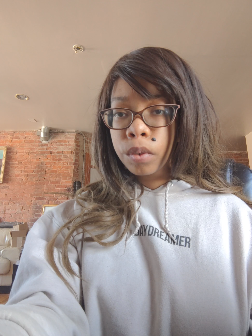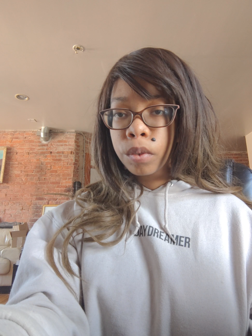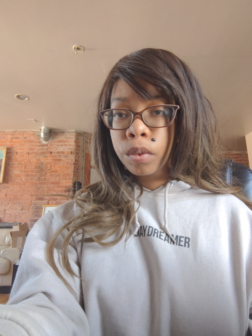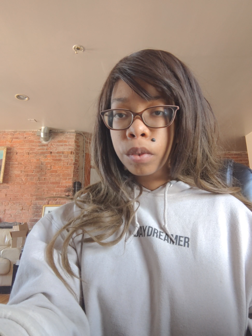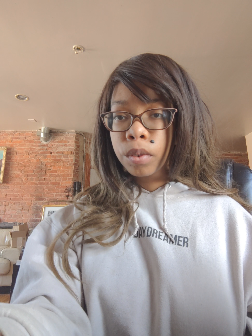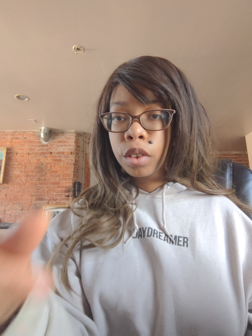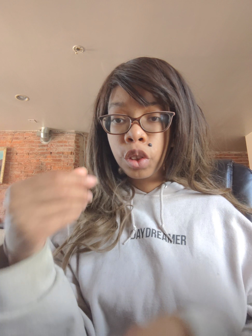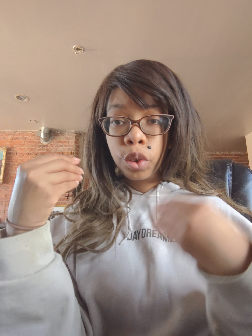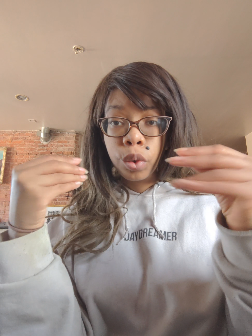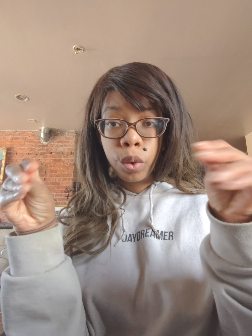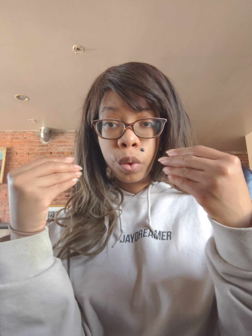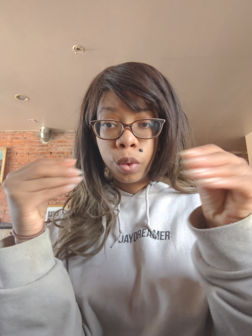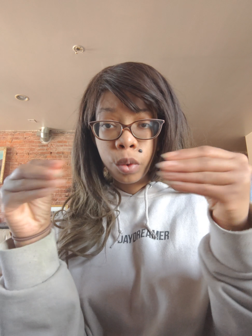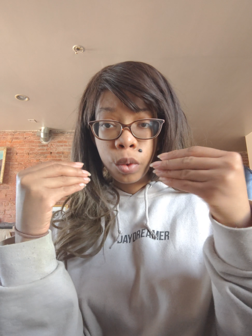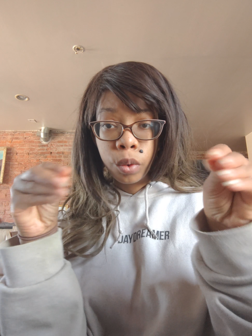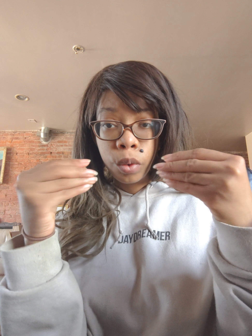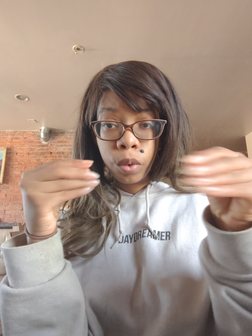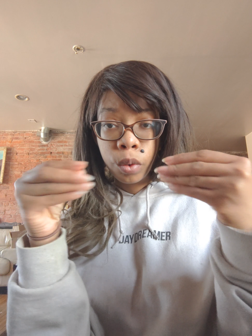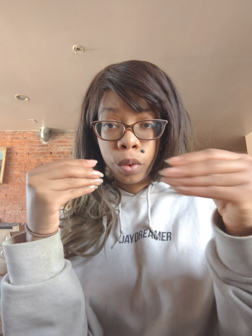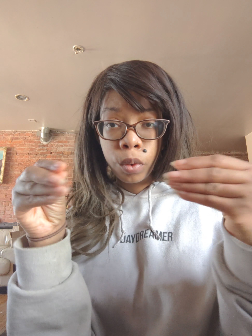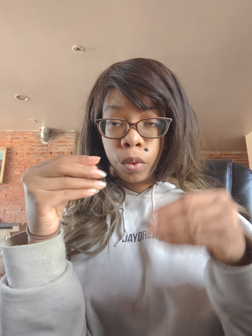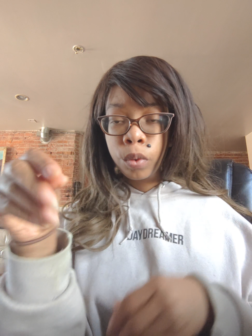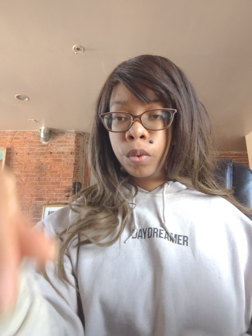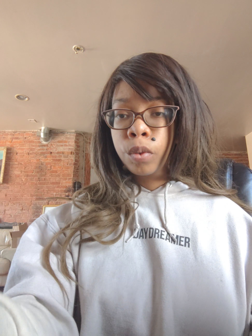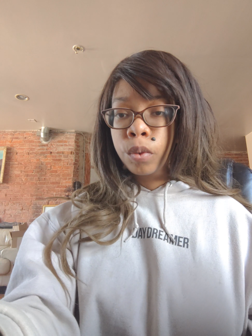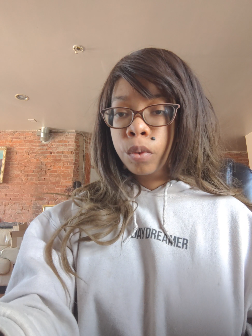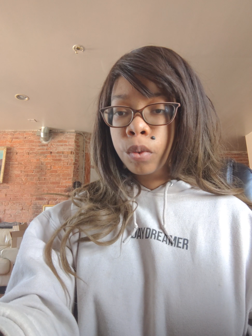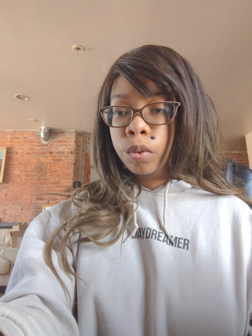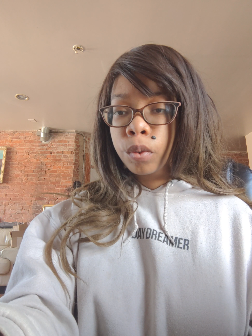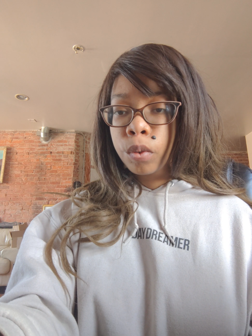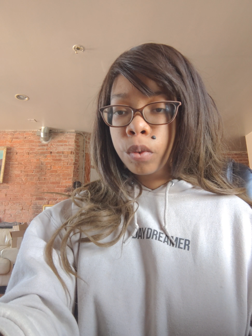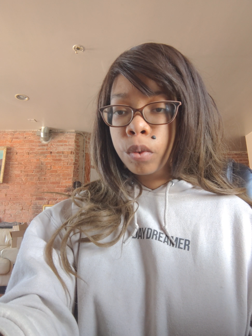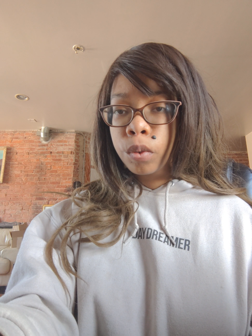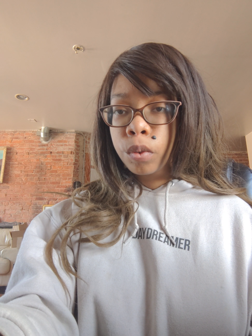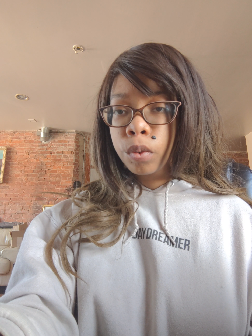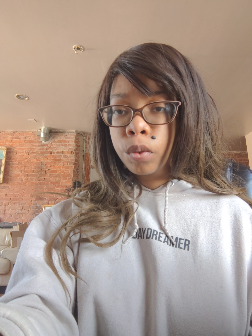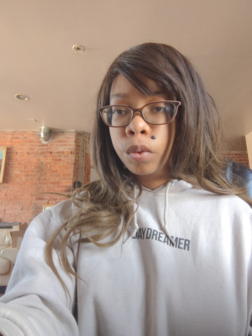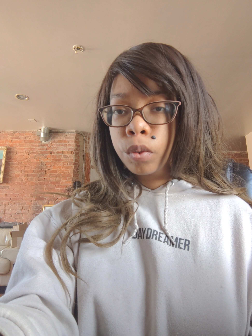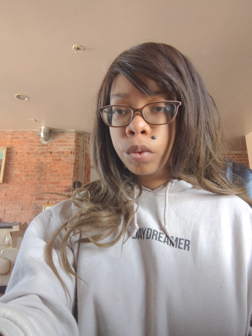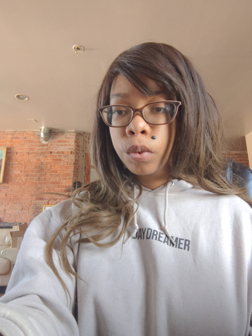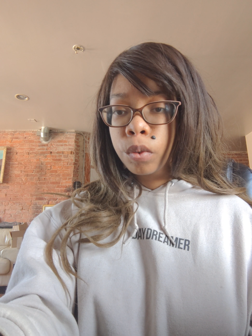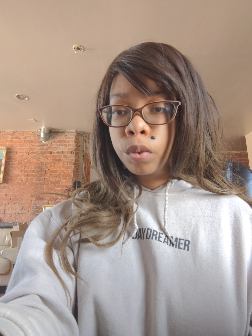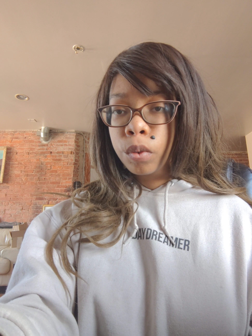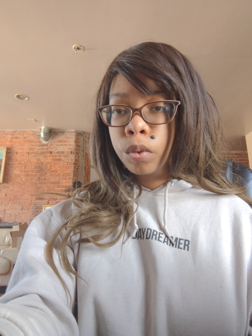store